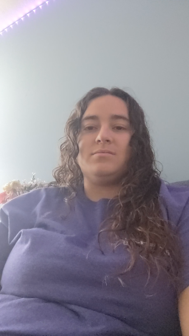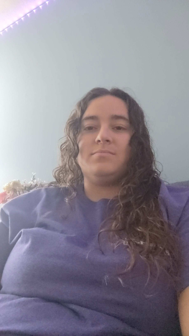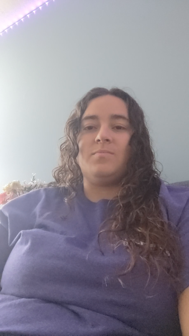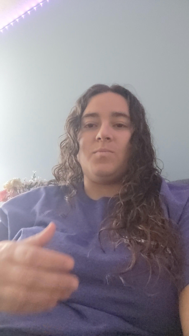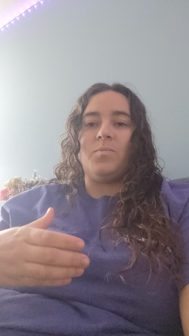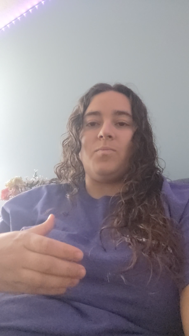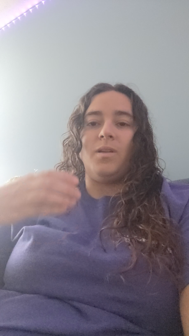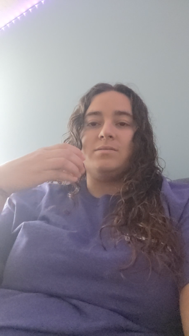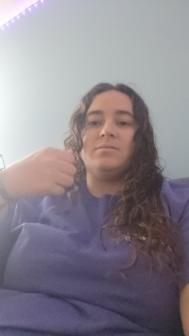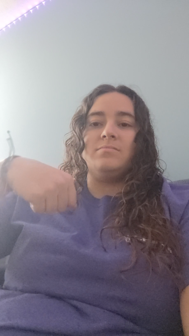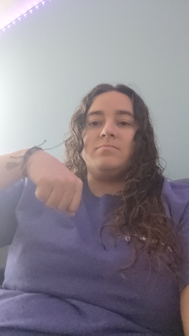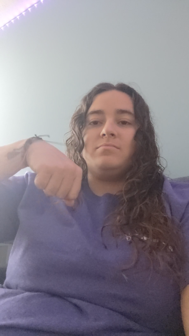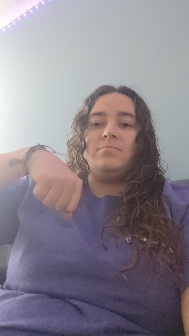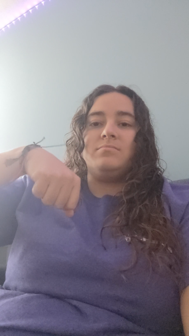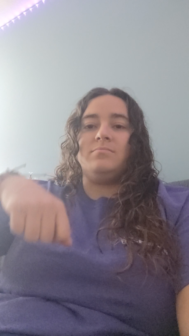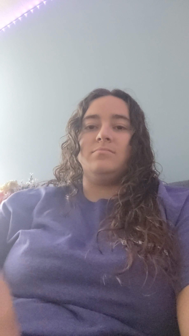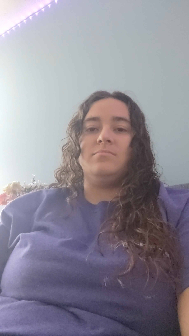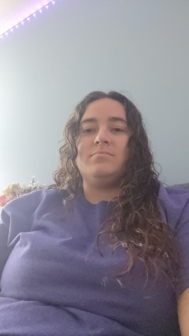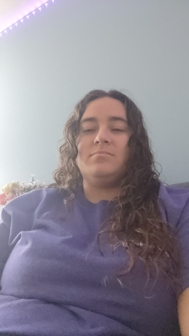bucket